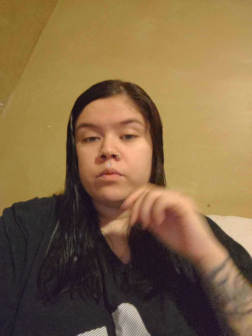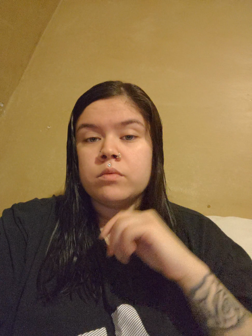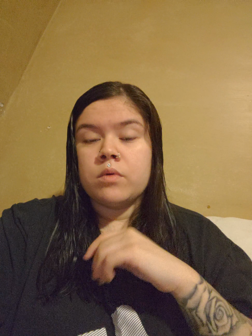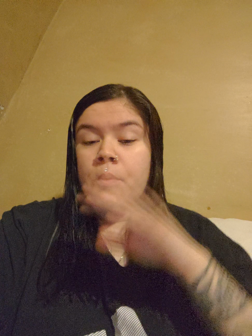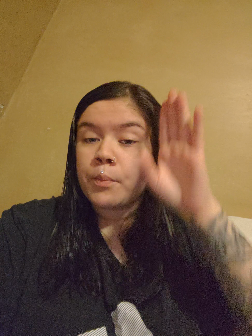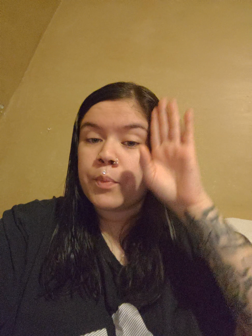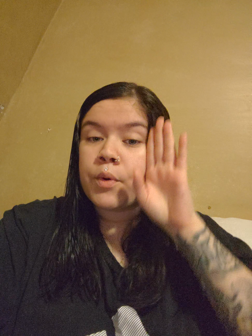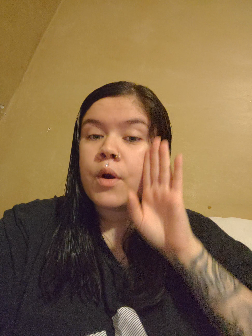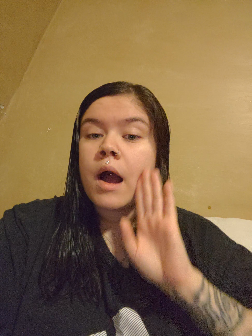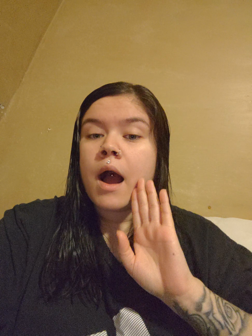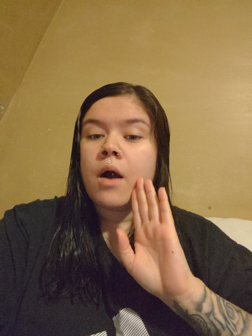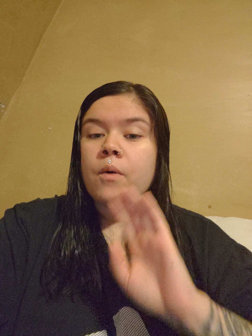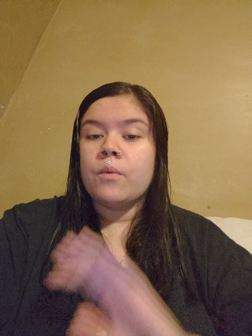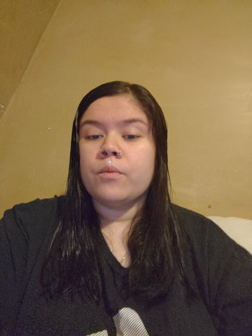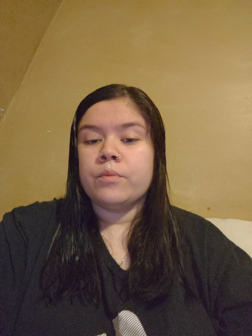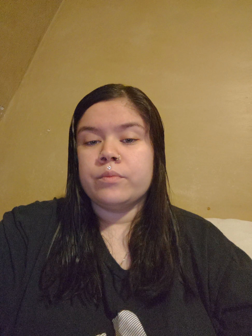brown